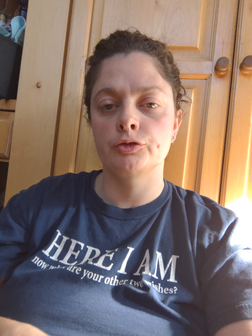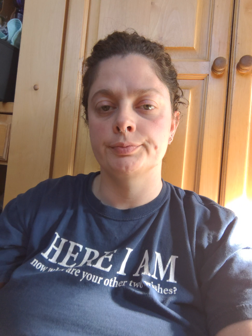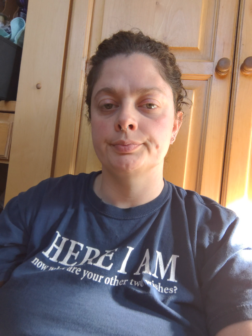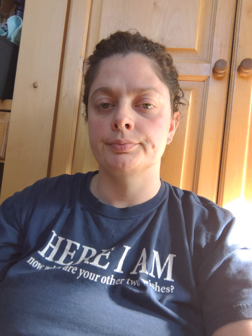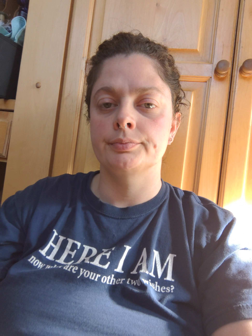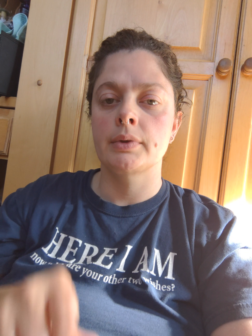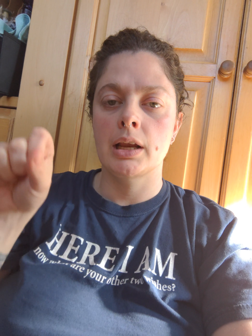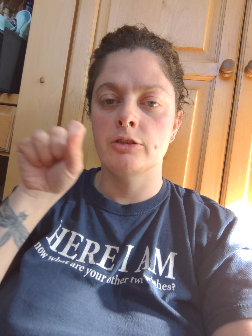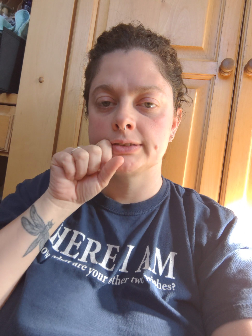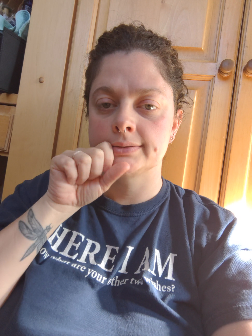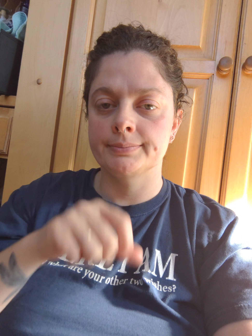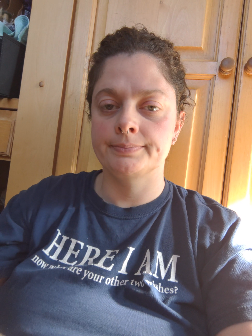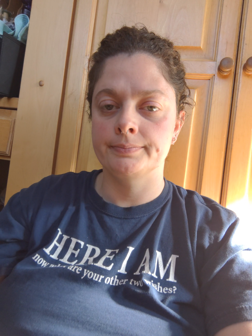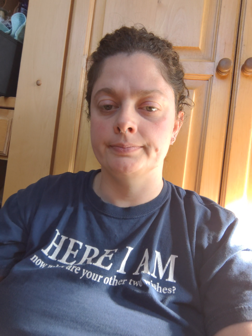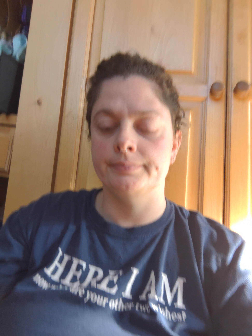carrot